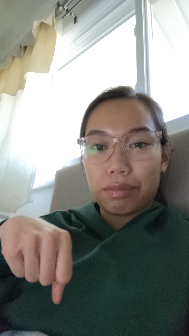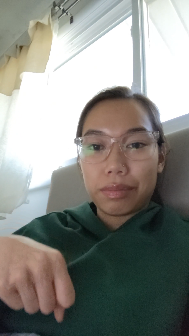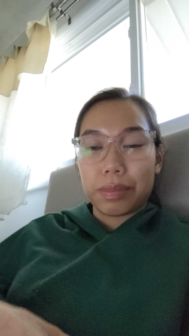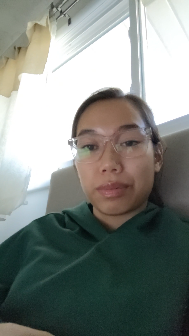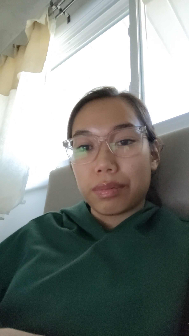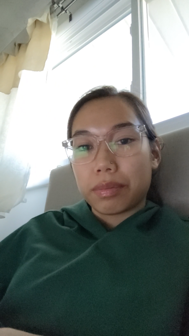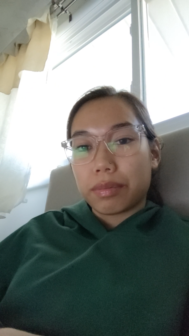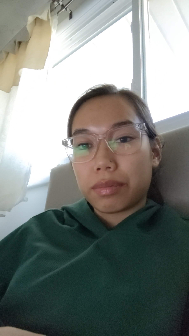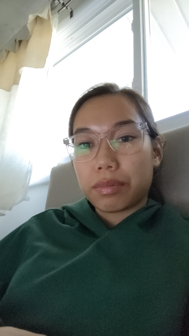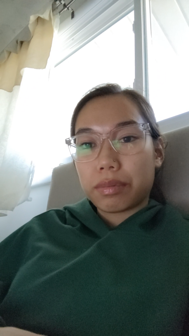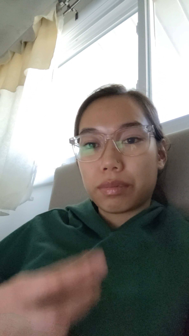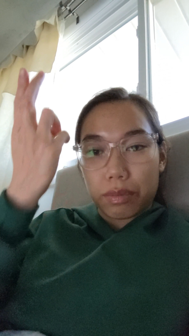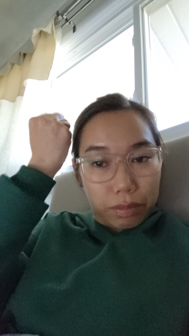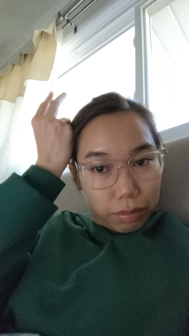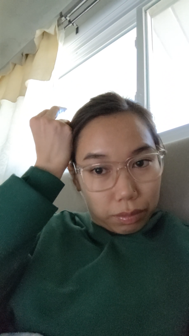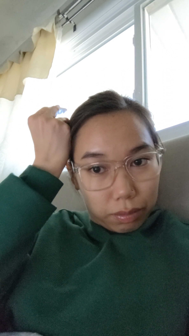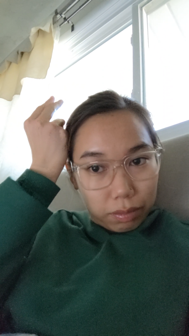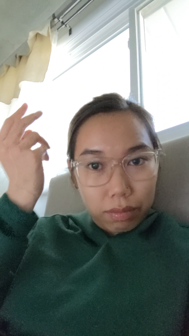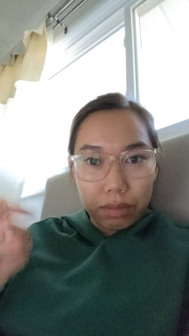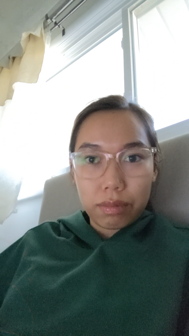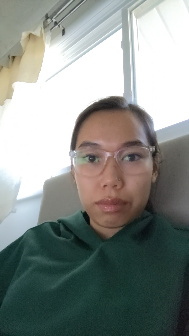bunny